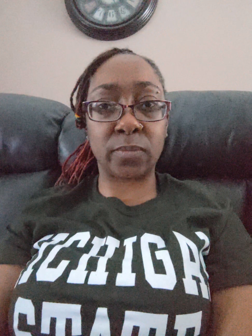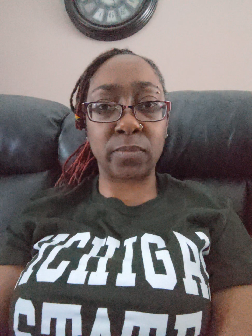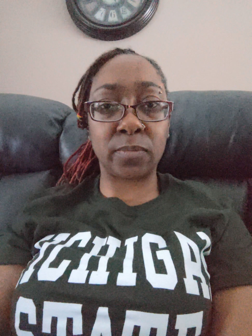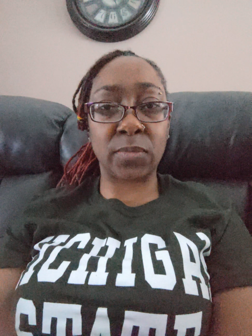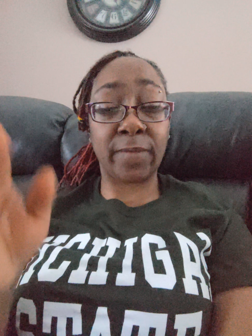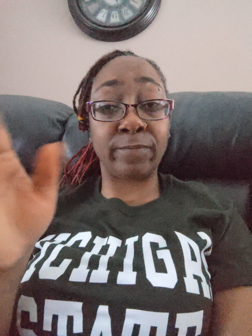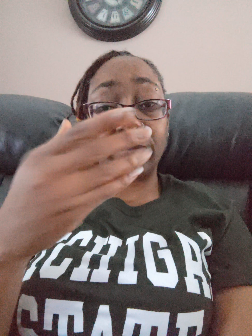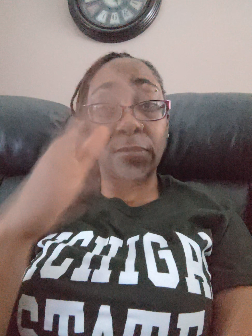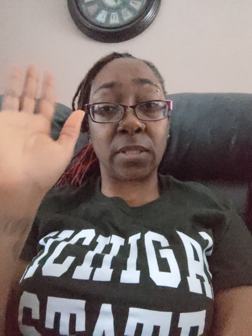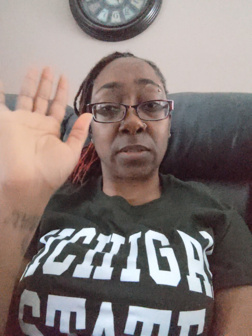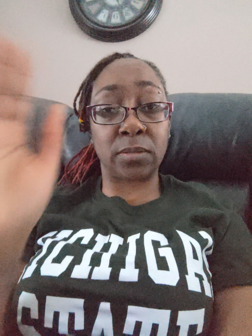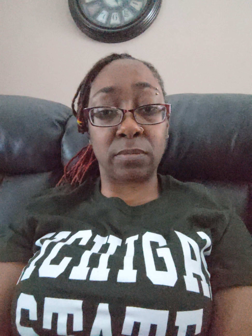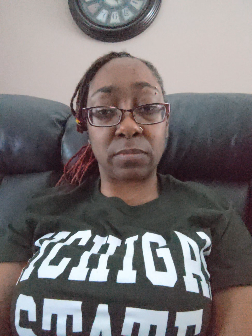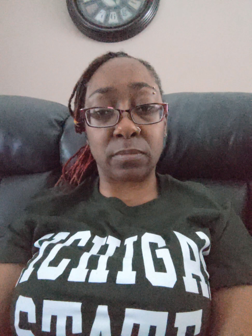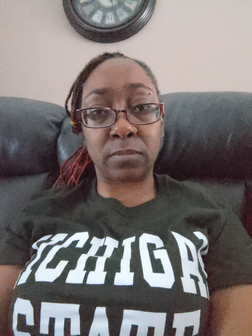finish